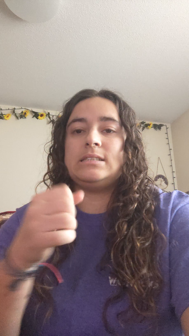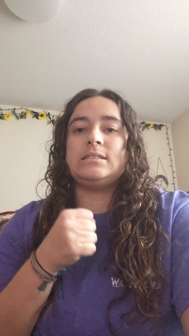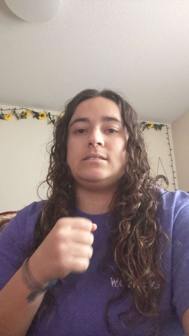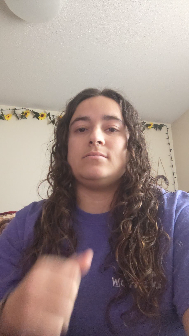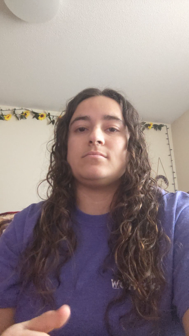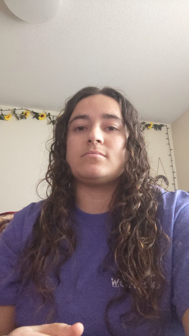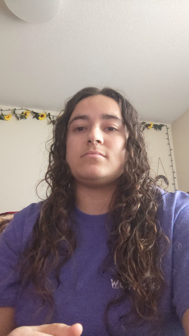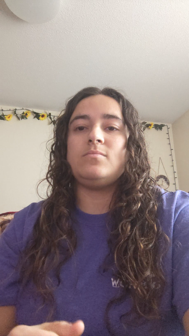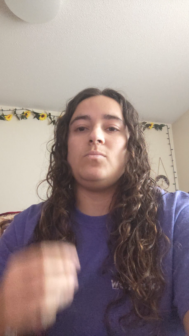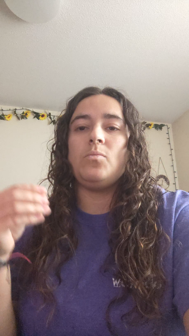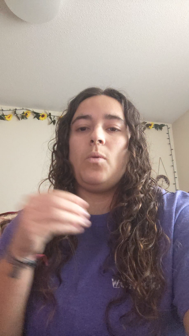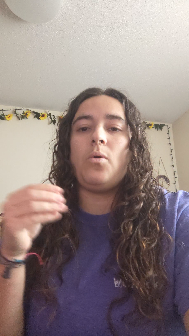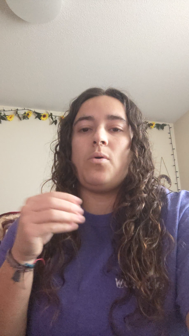more